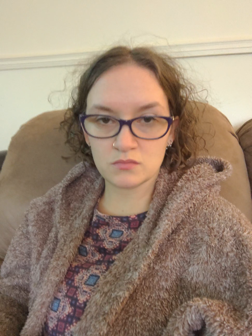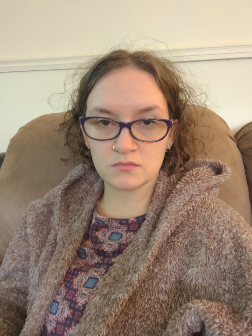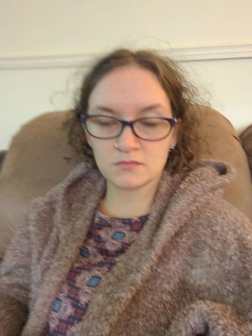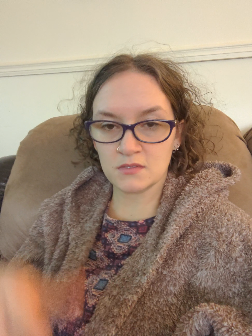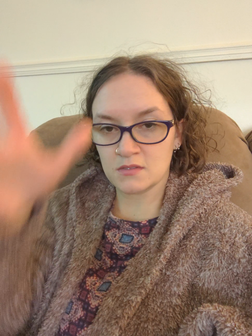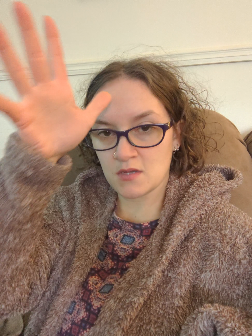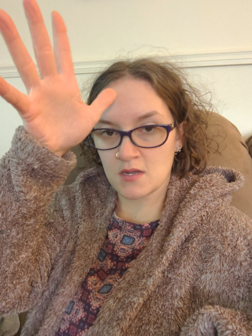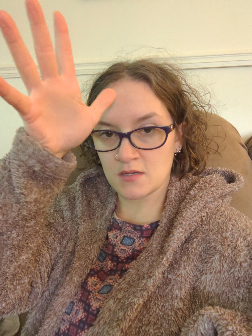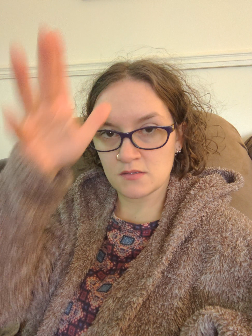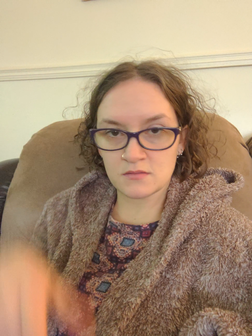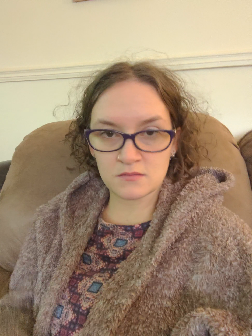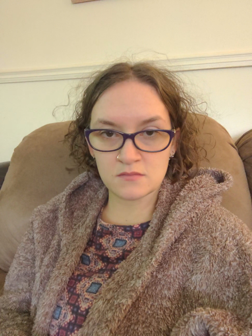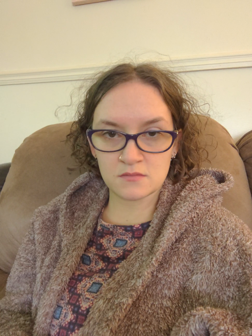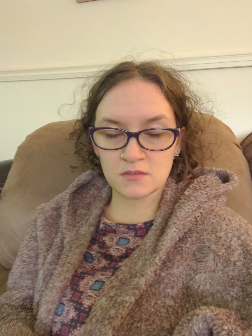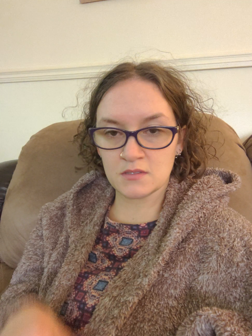dad